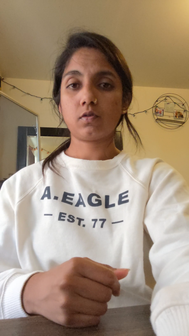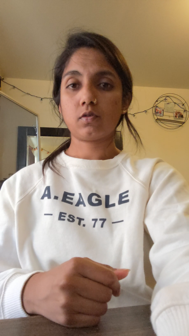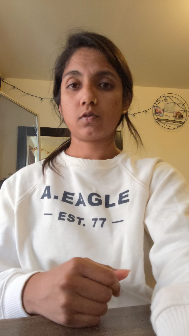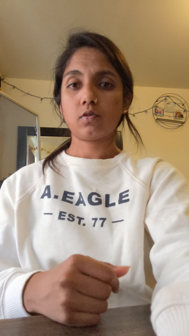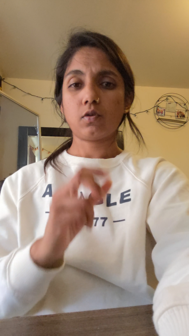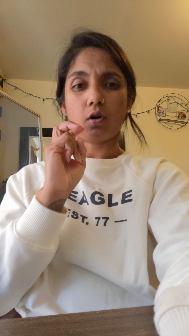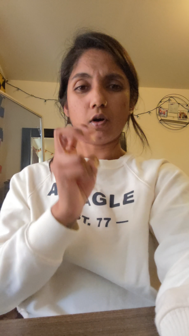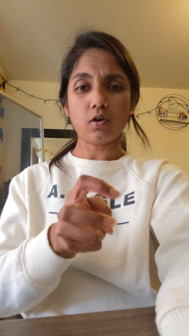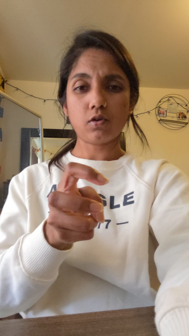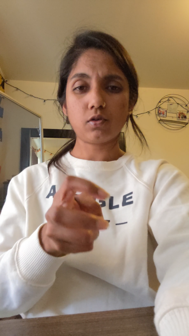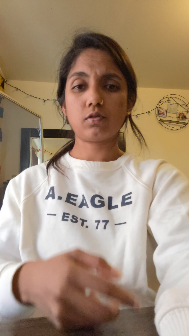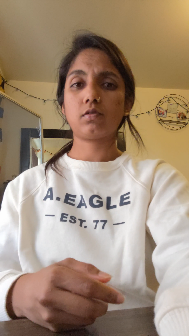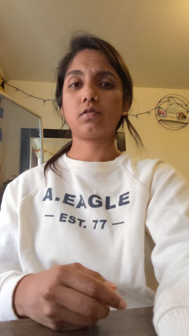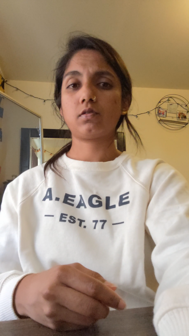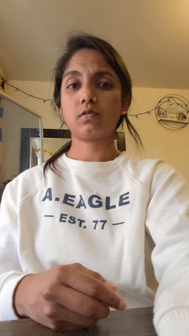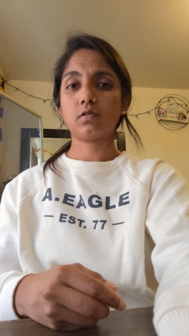hard